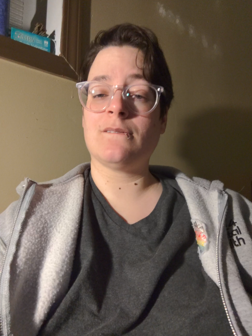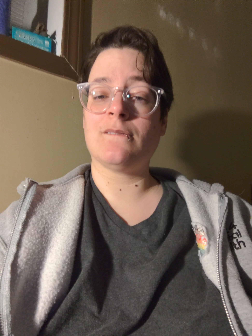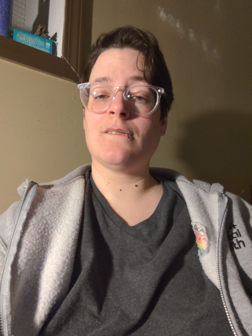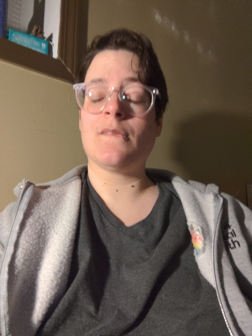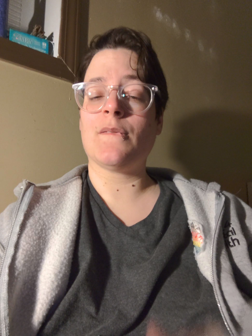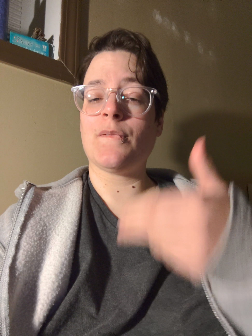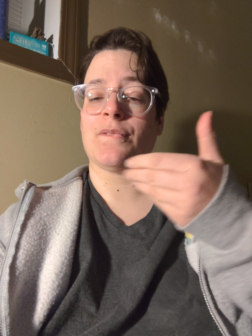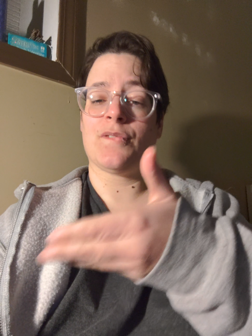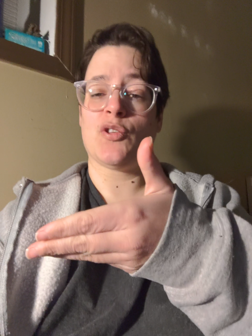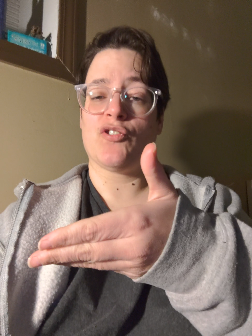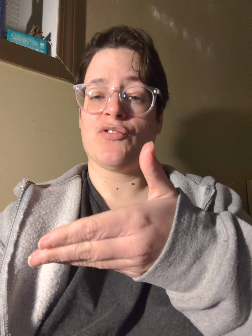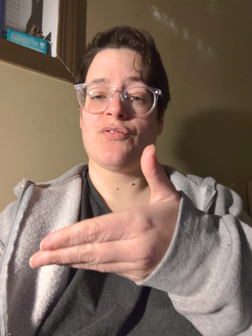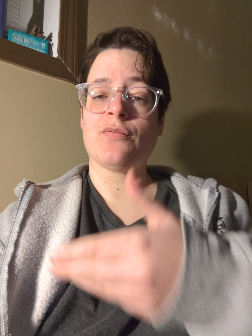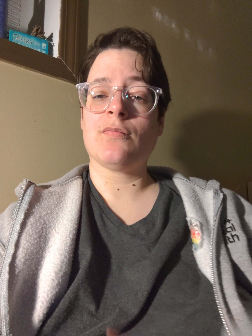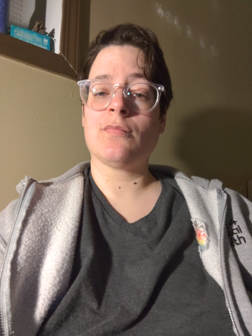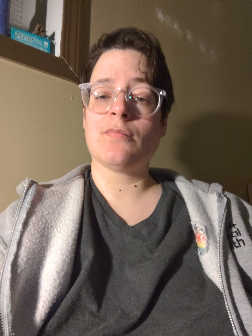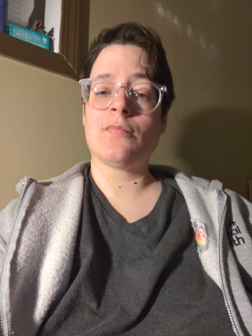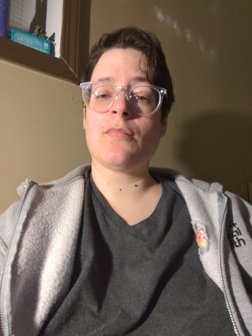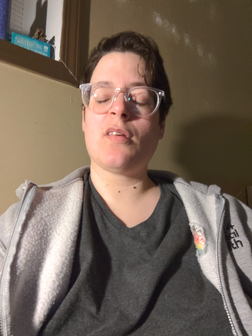there